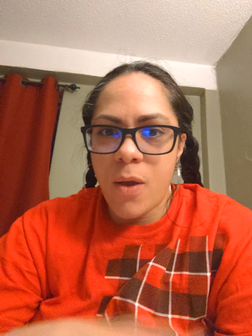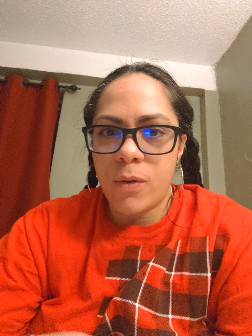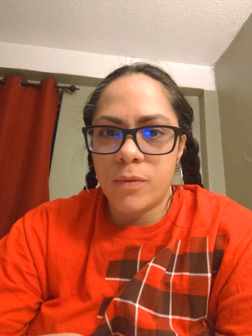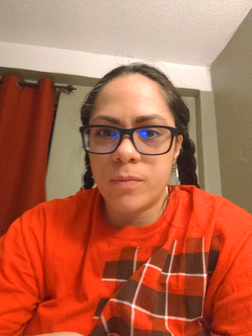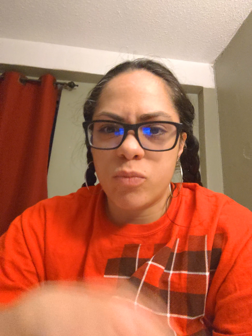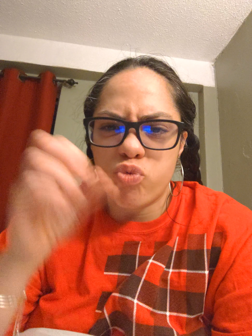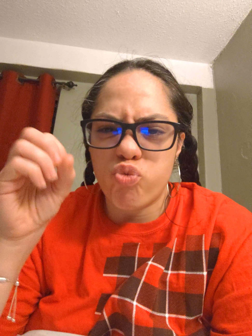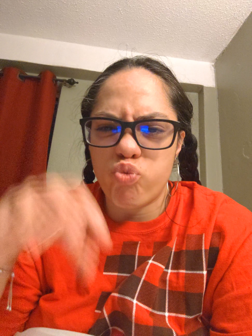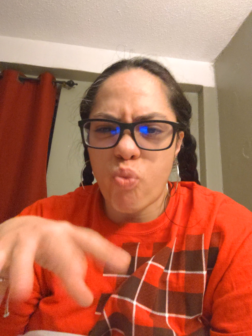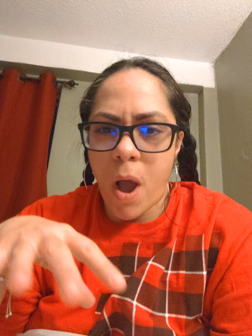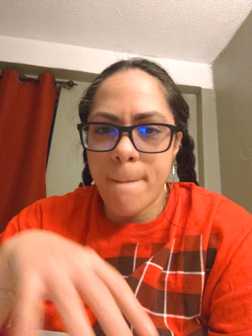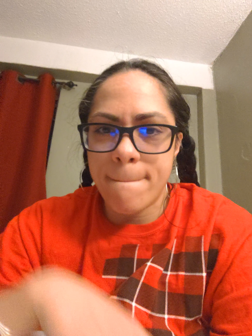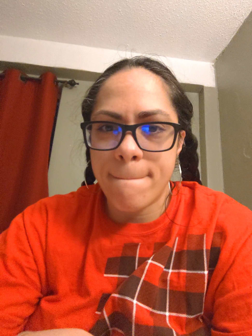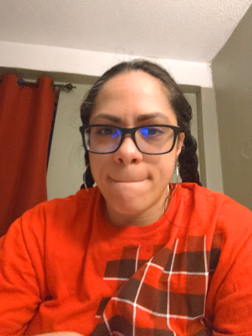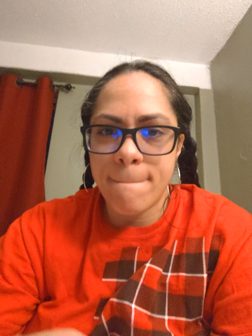drop